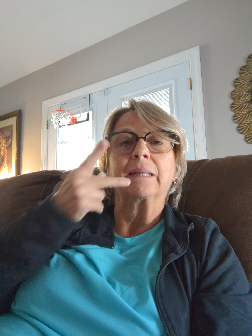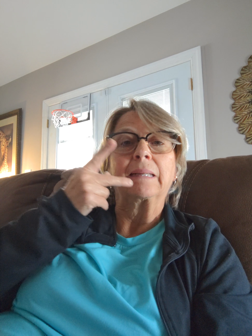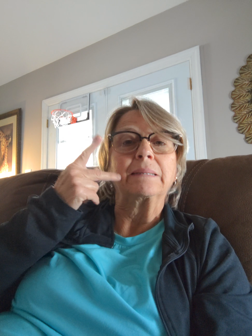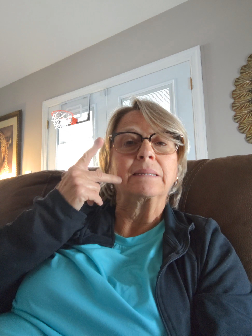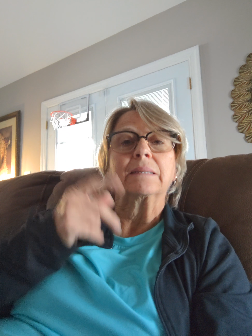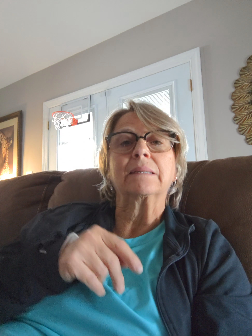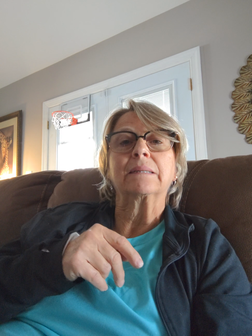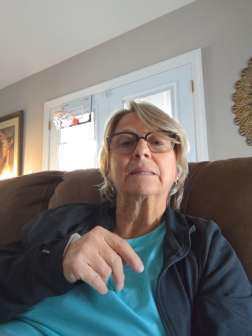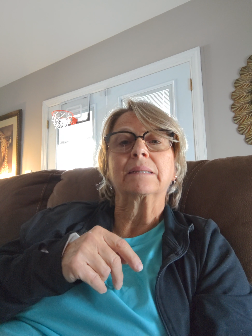kiss